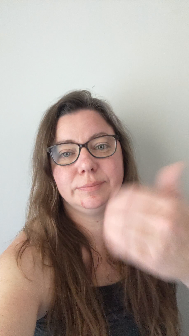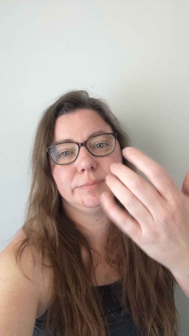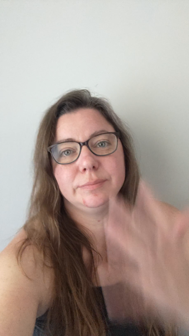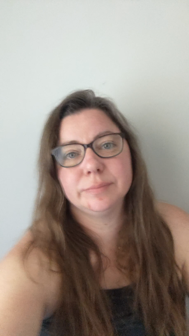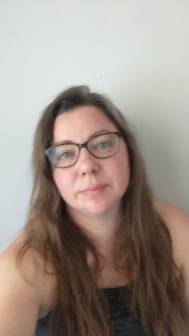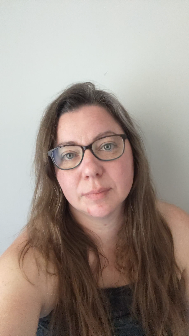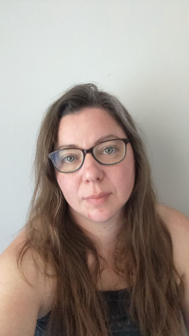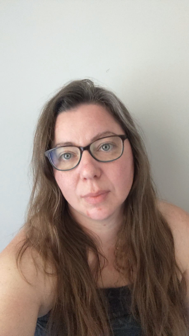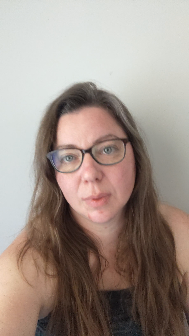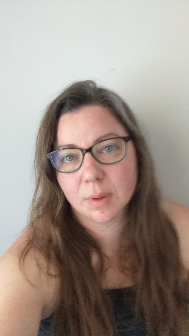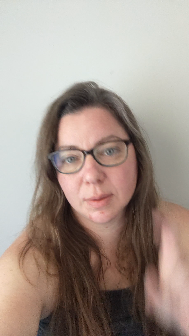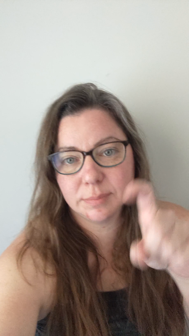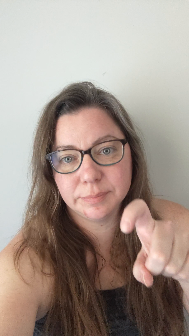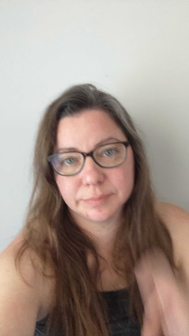must